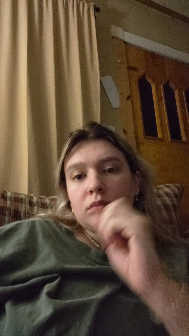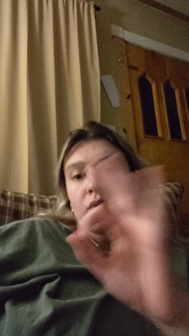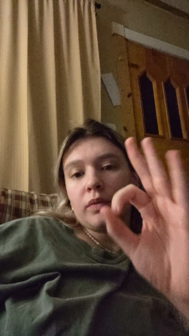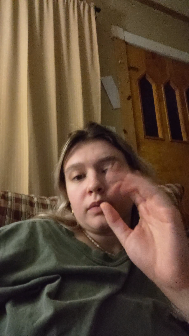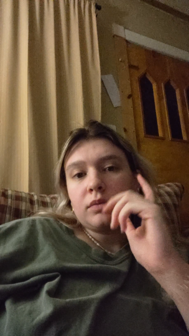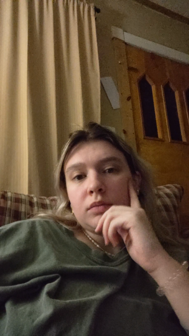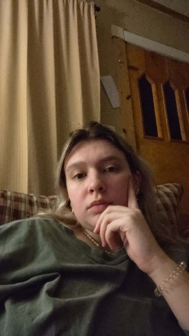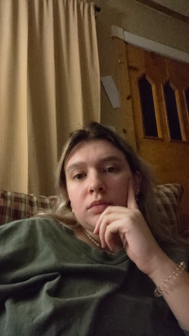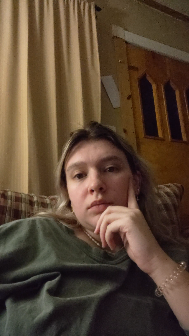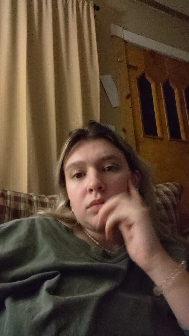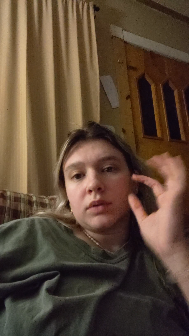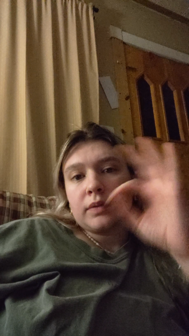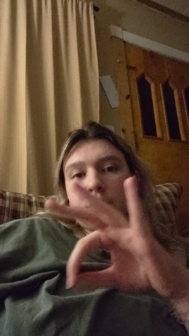fit